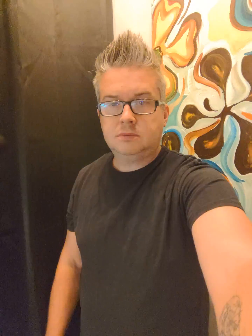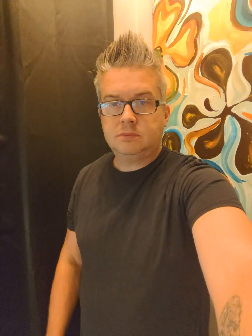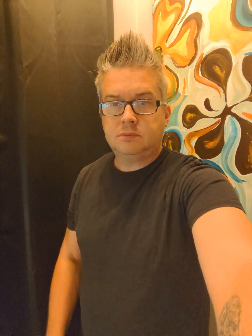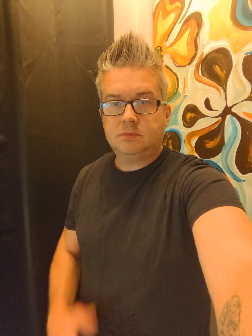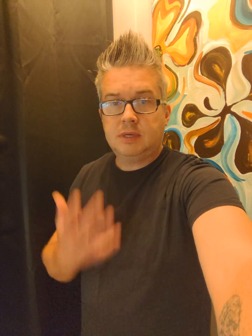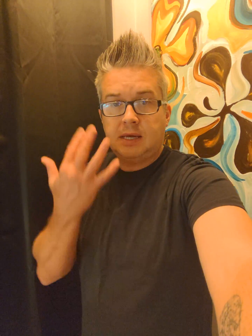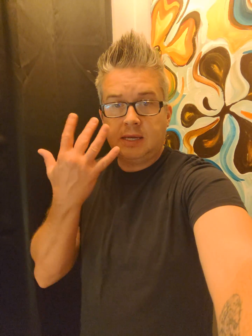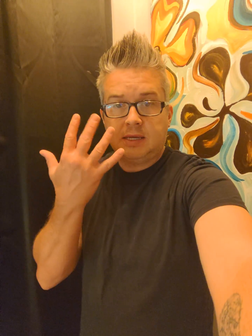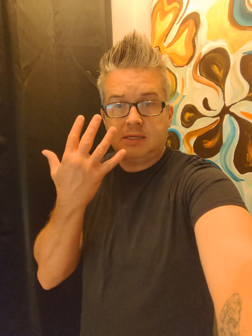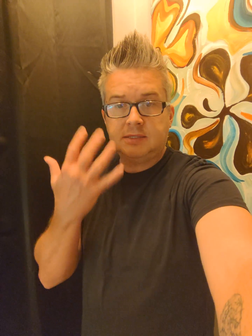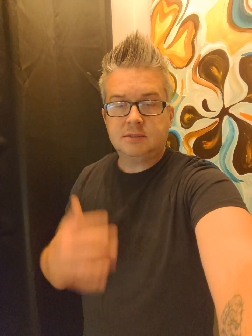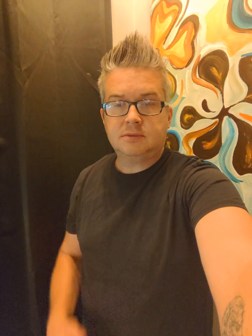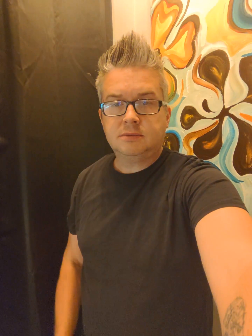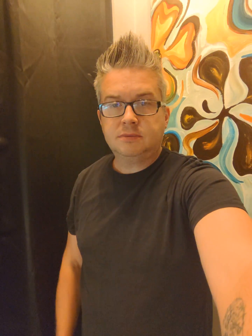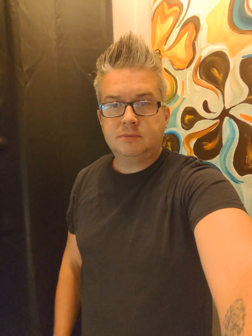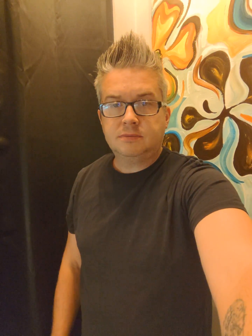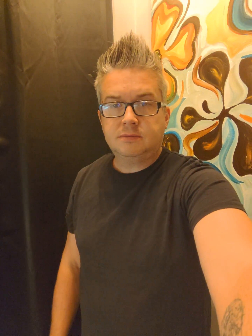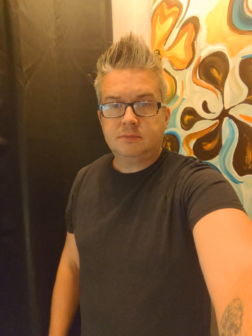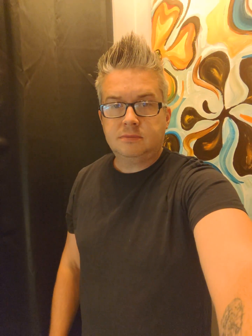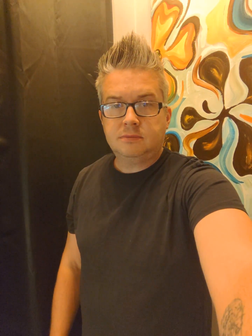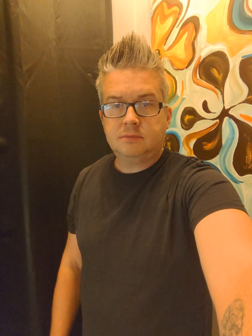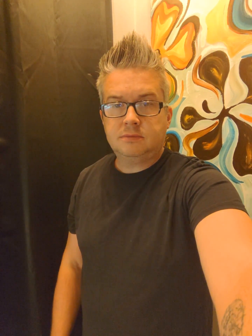hand